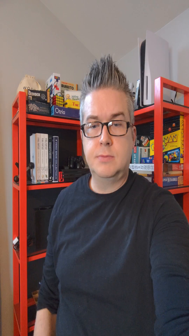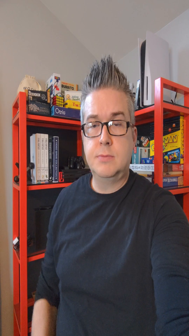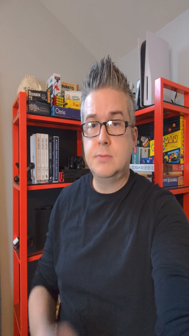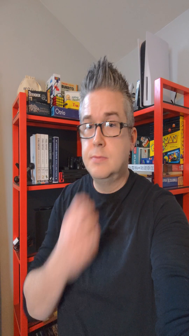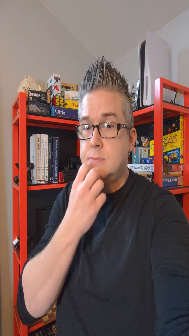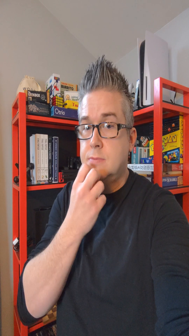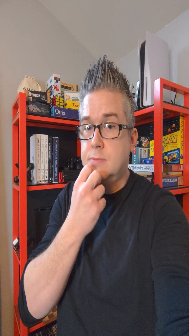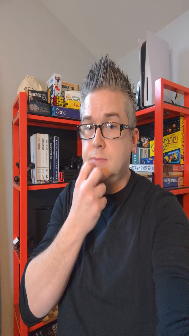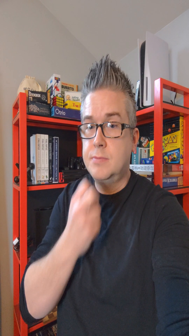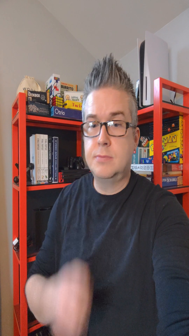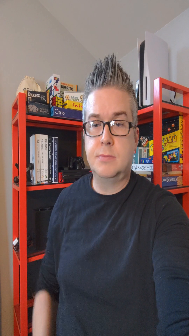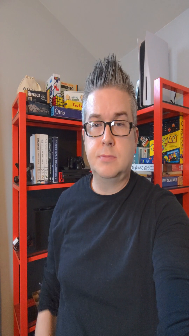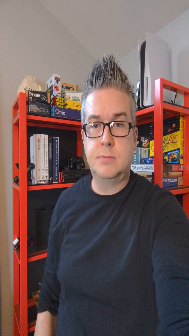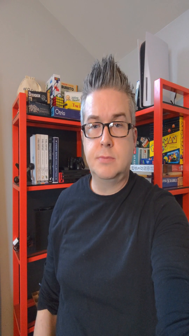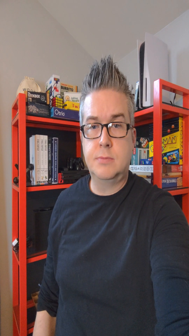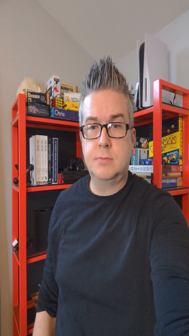underwear